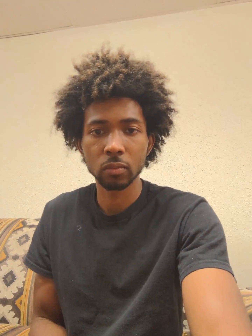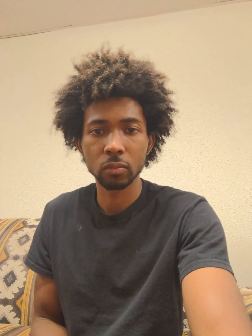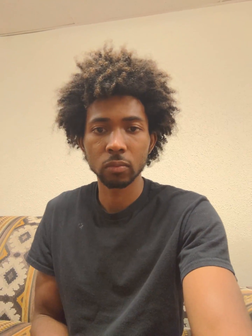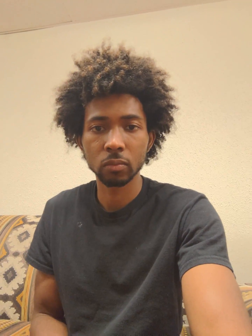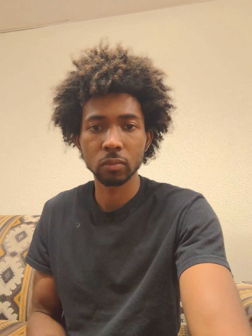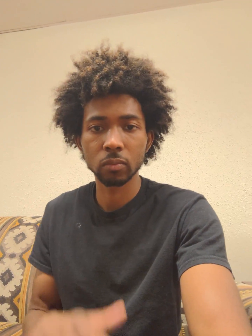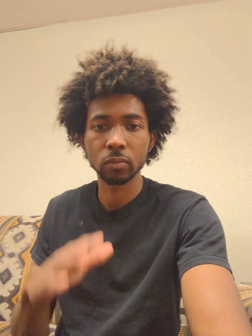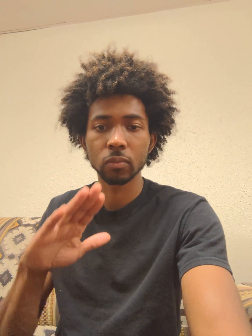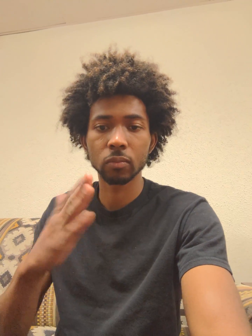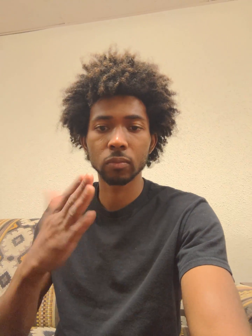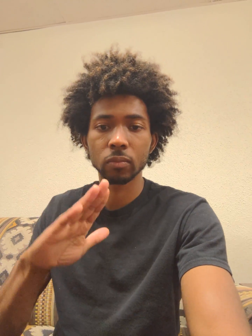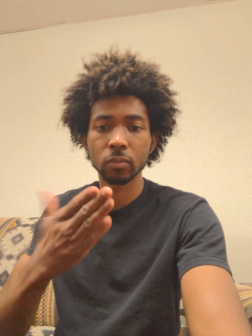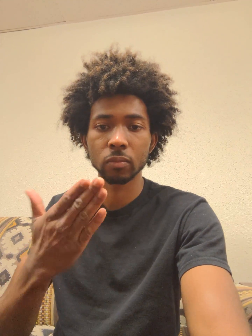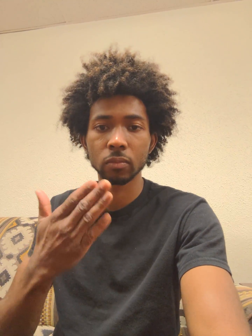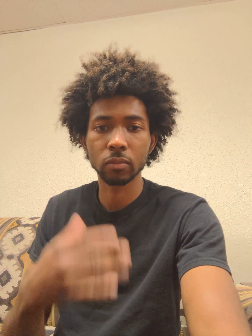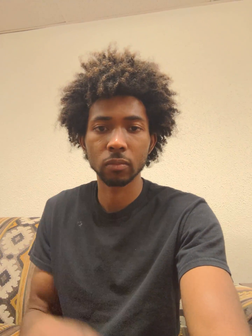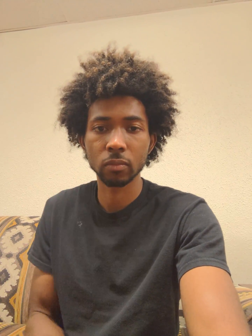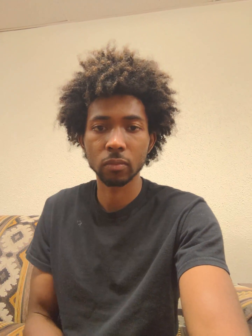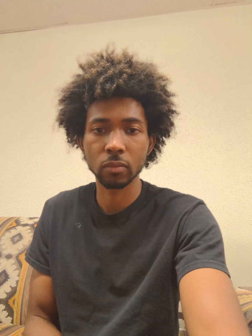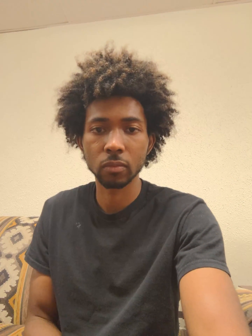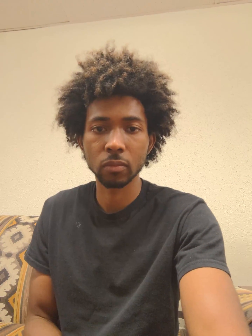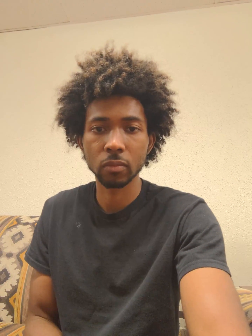downtown